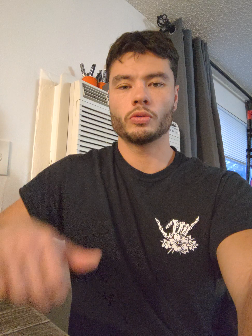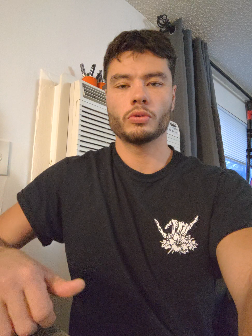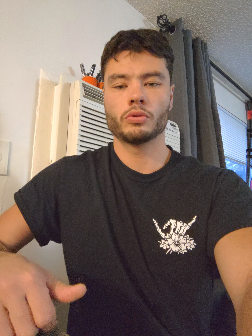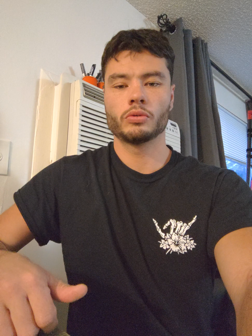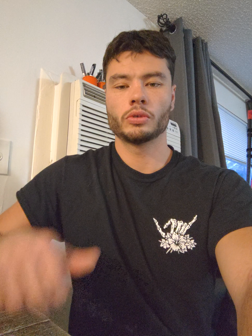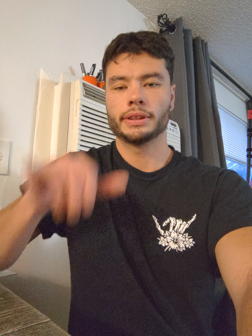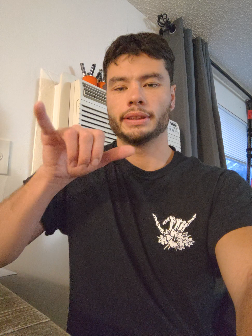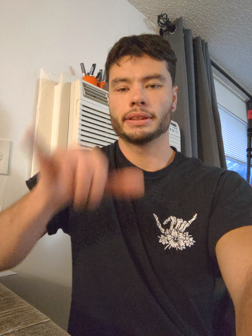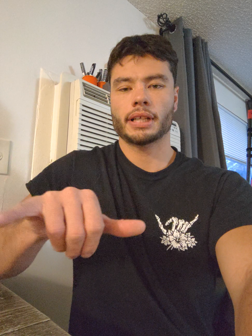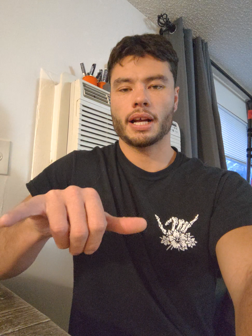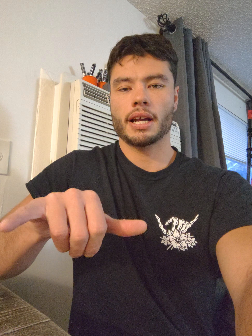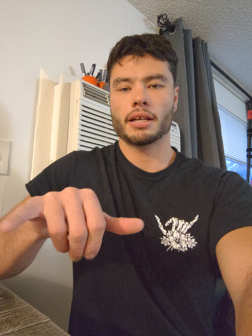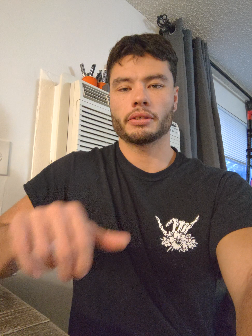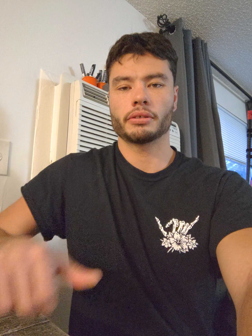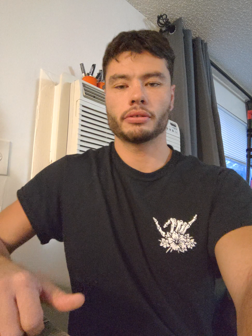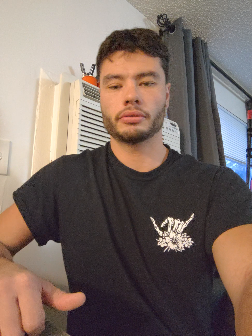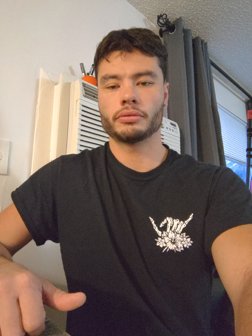stay